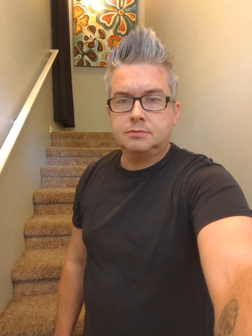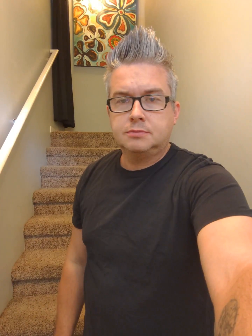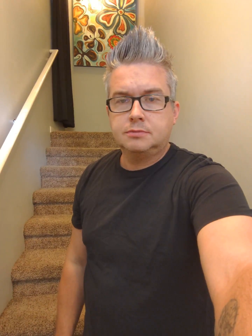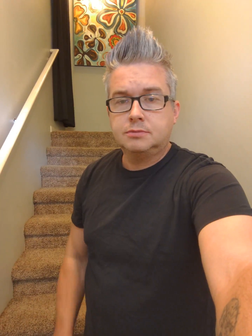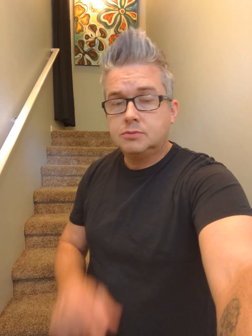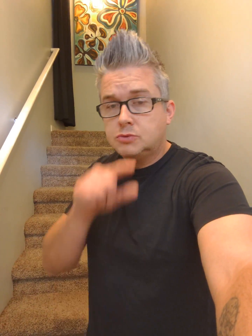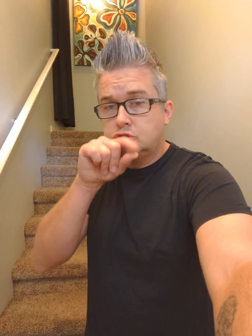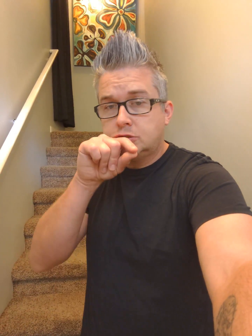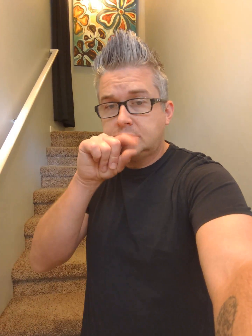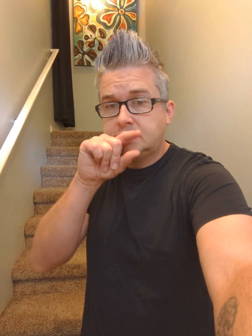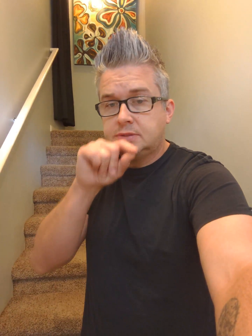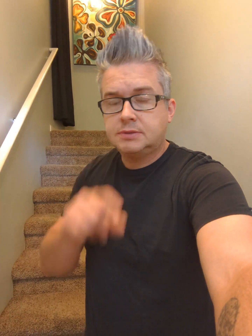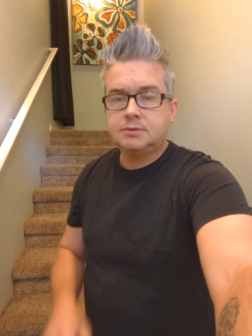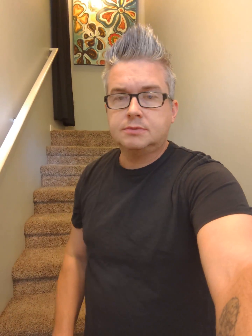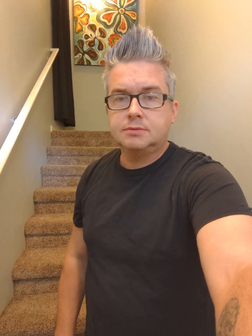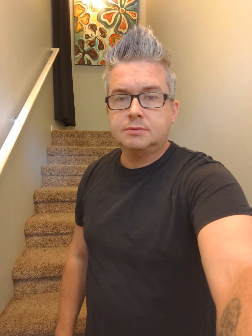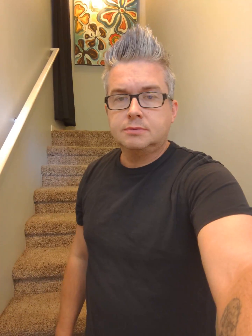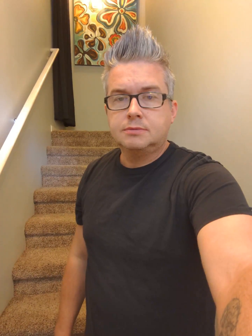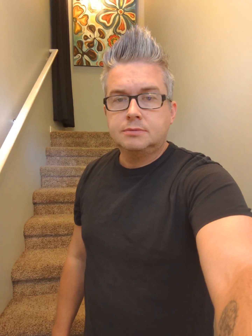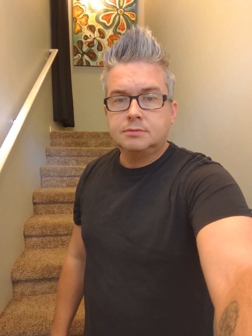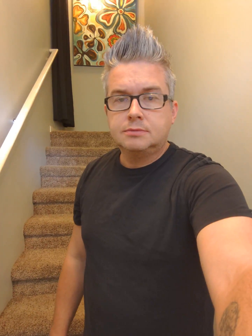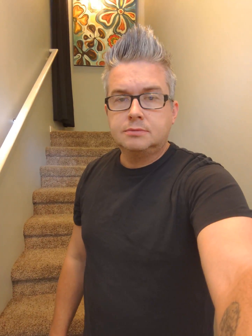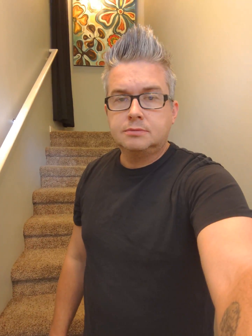chicken